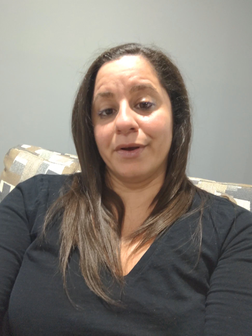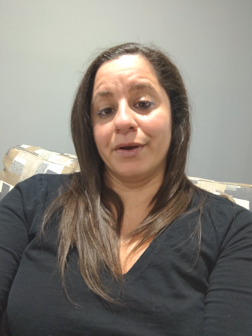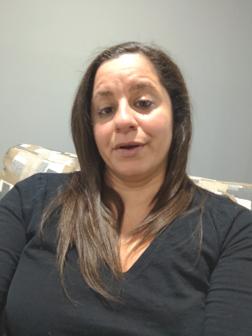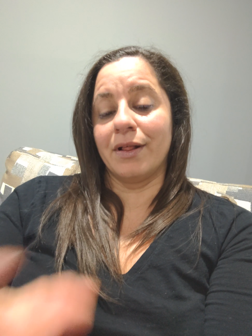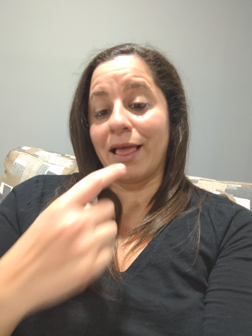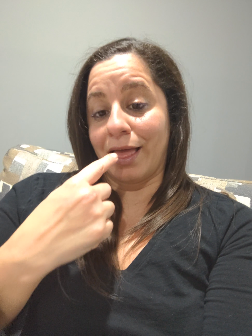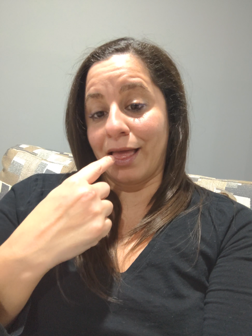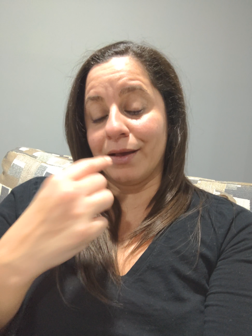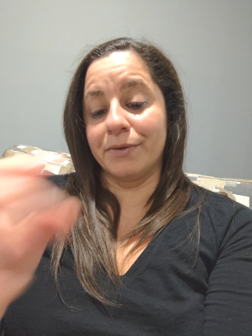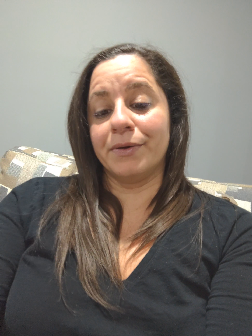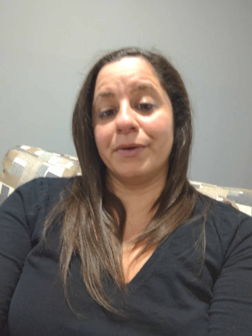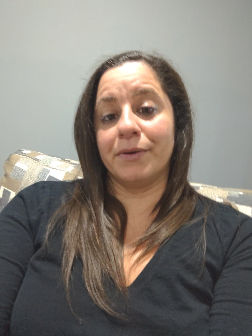tongue